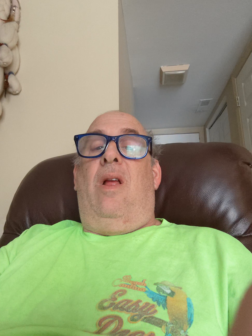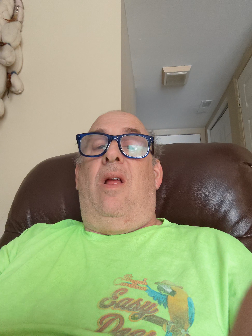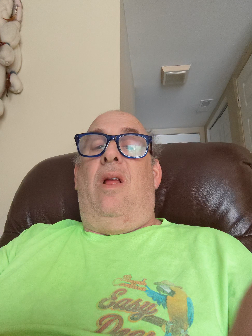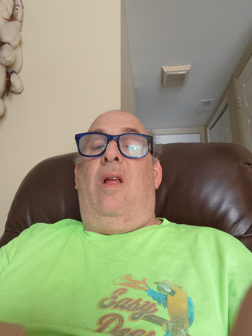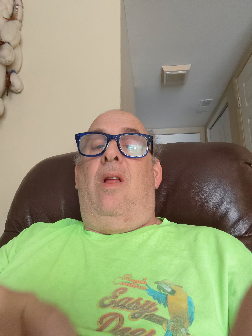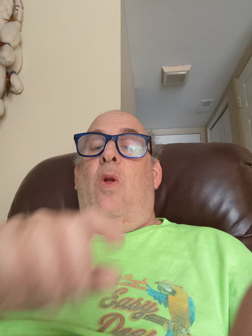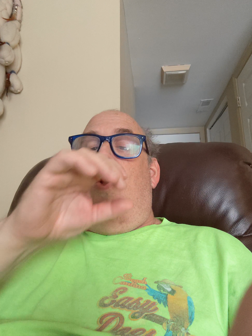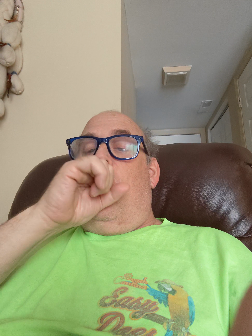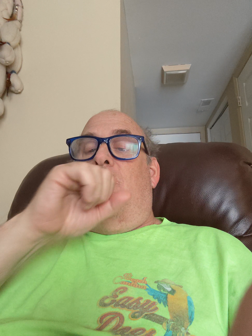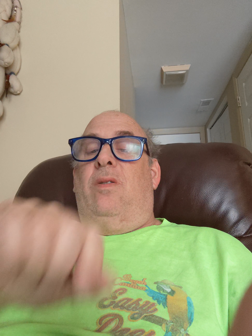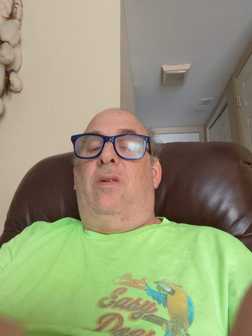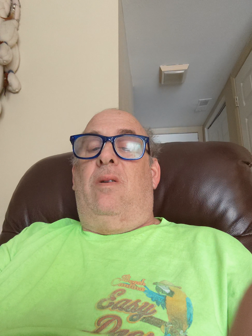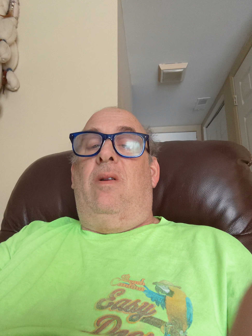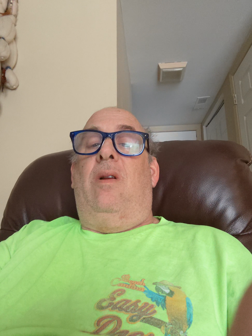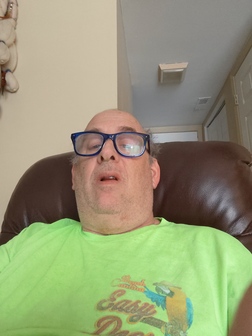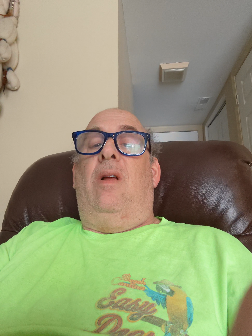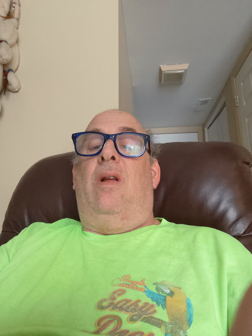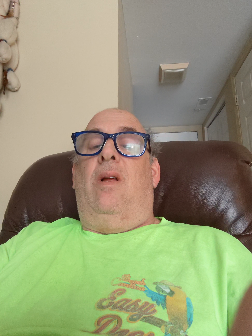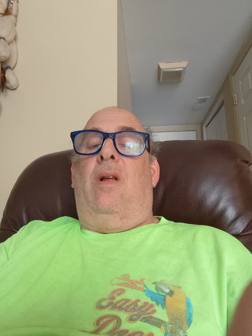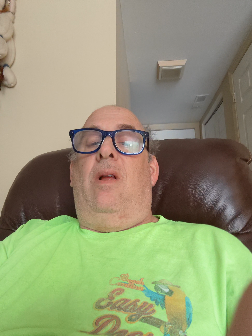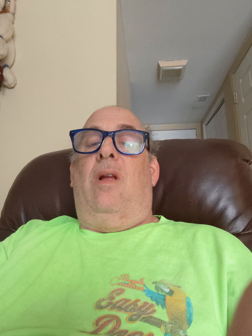orange